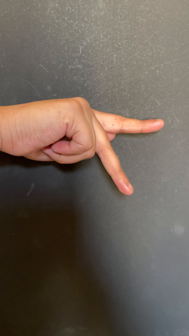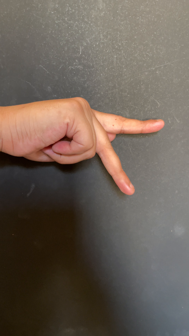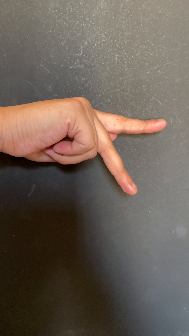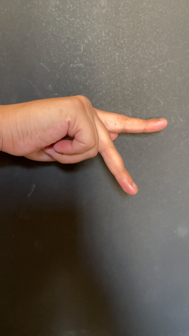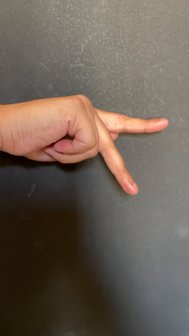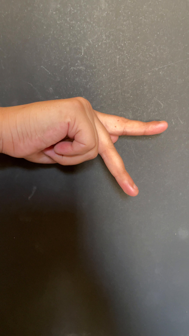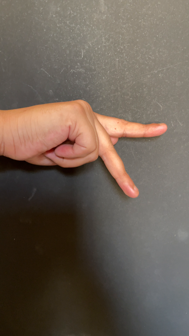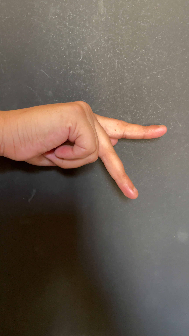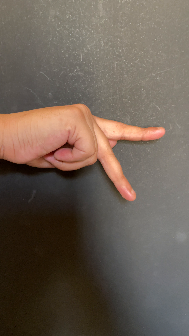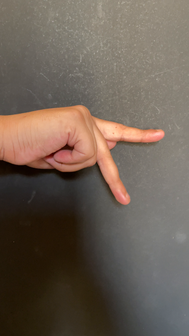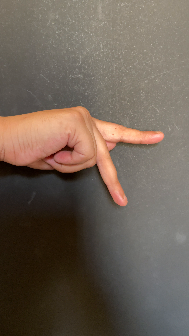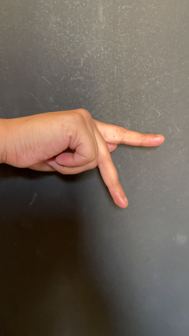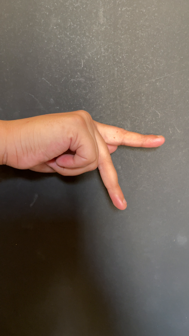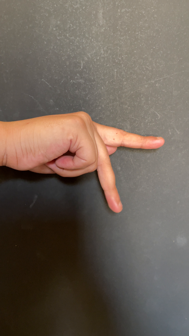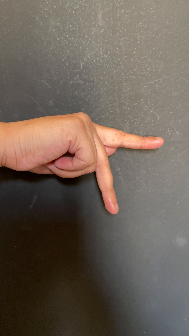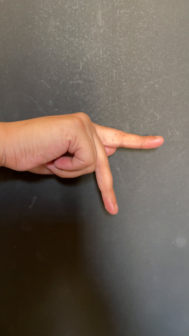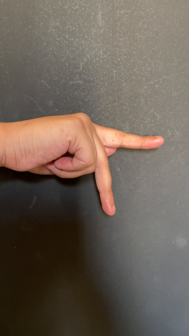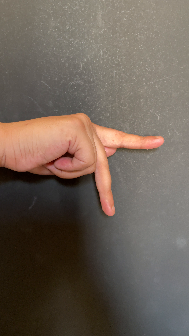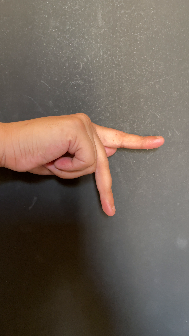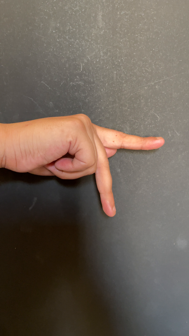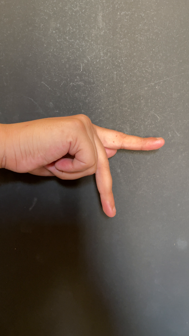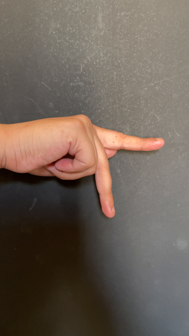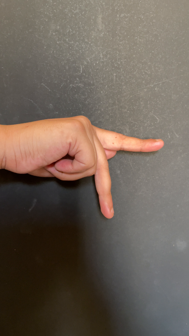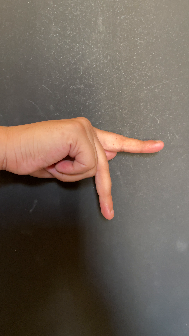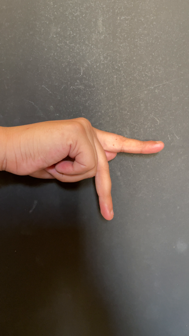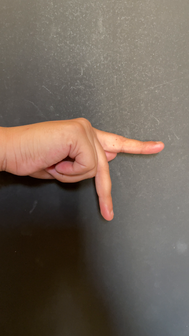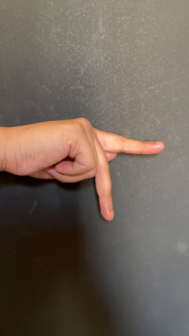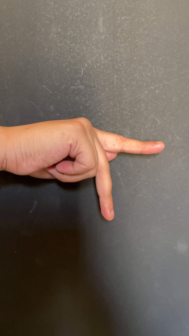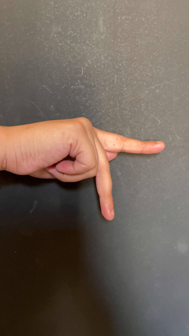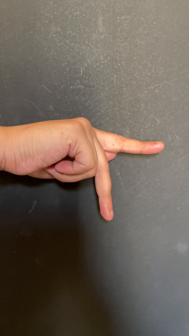ष